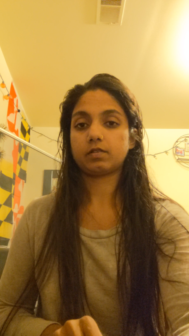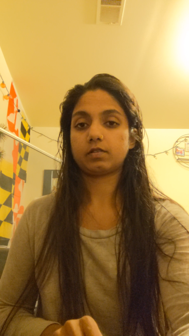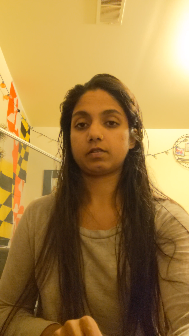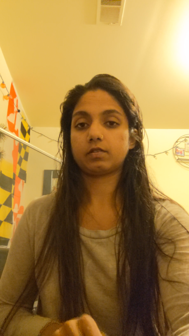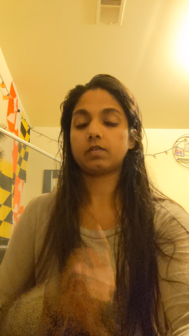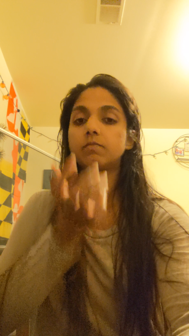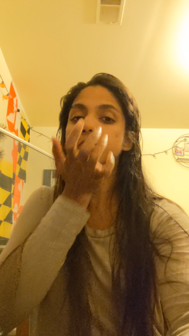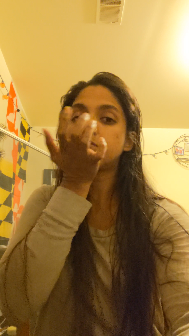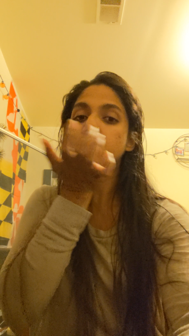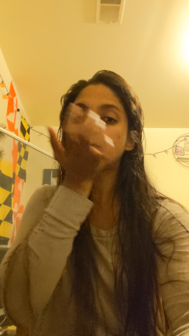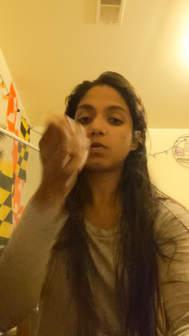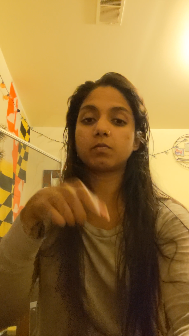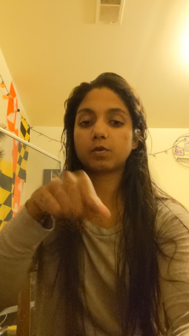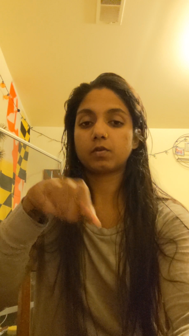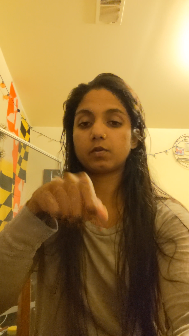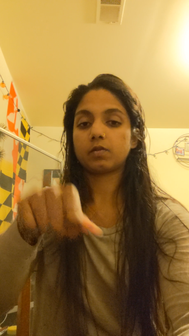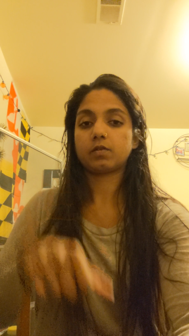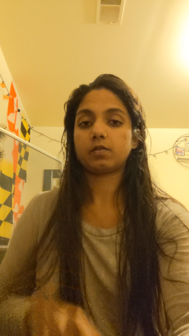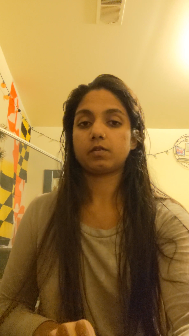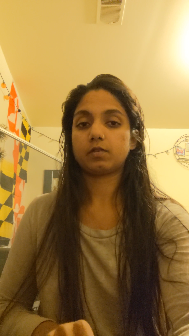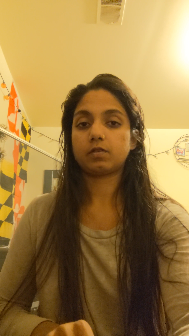lawn mower